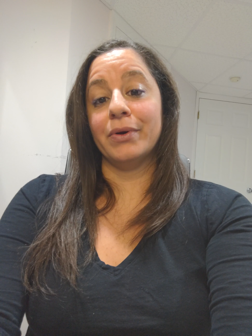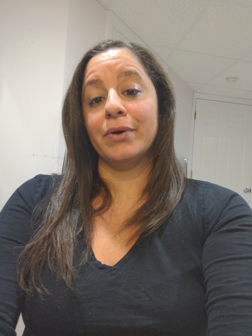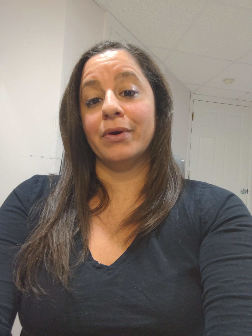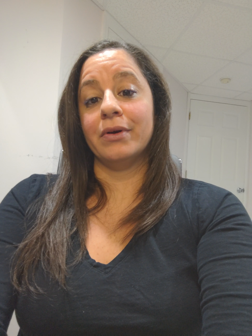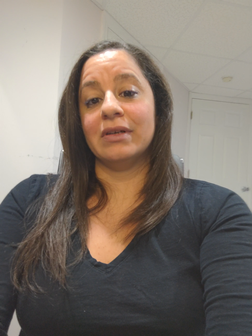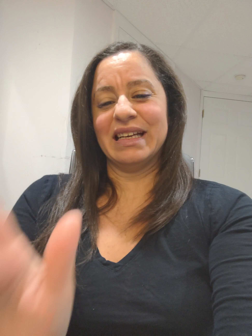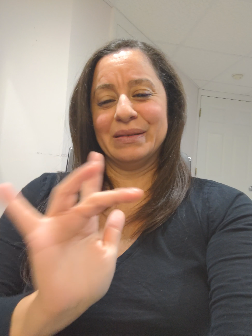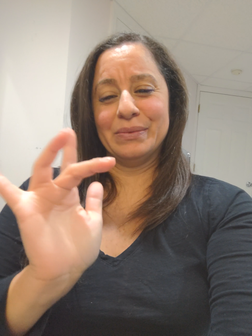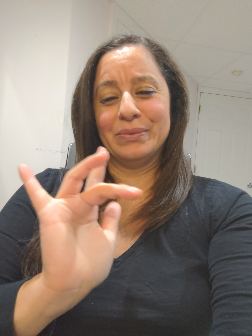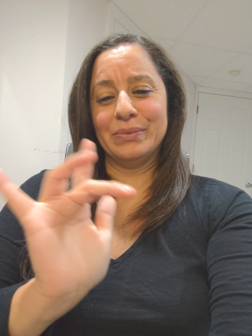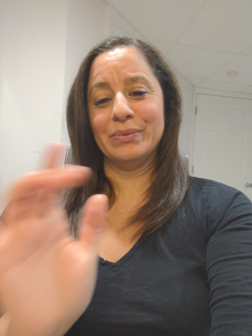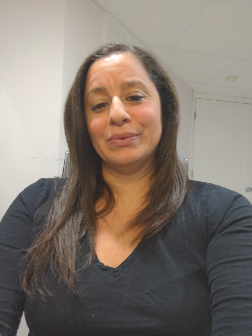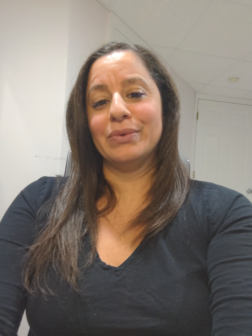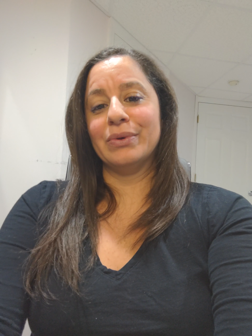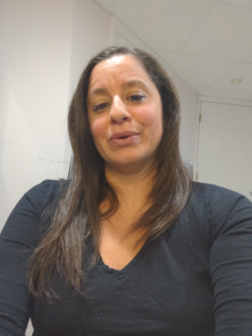yucky